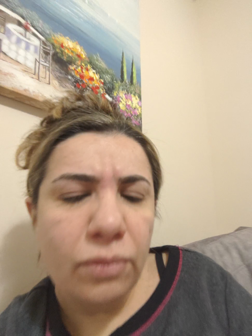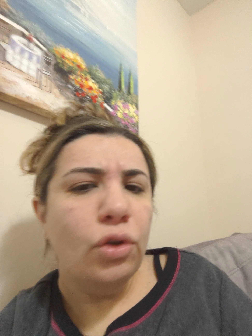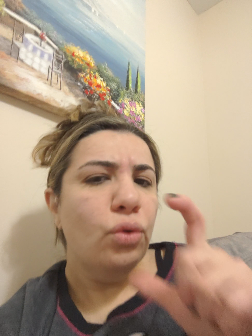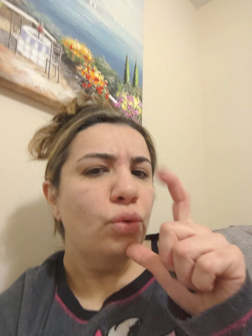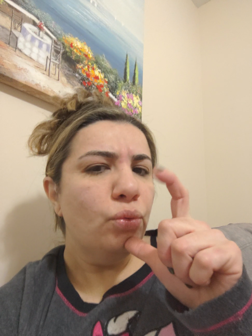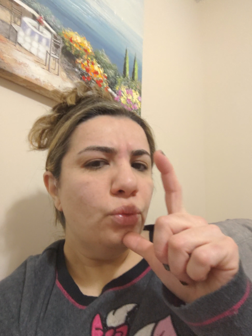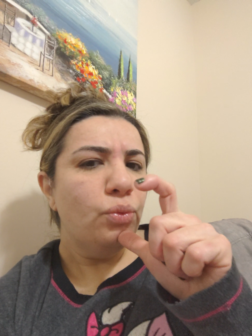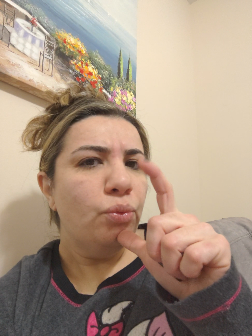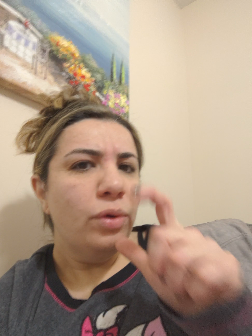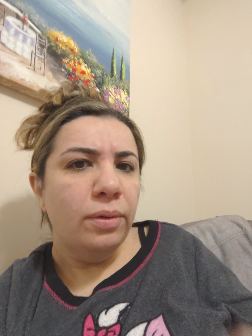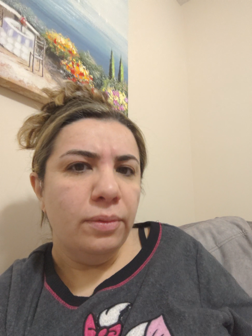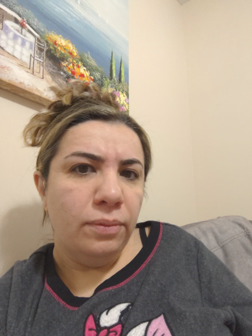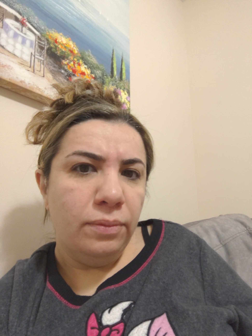who